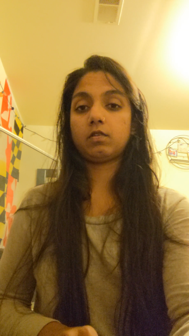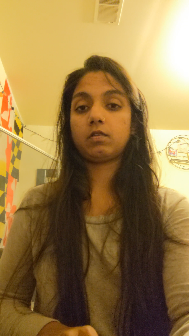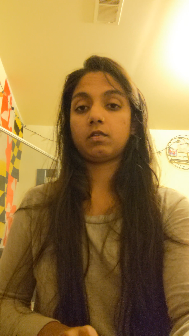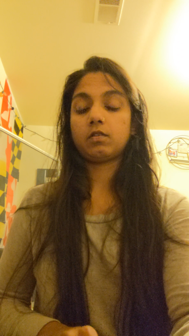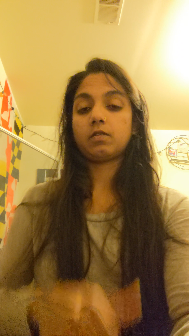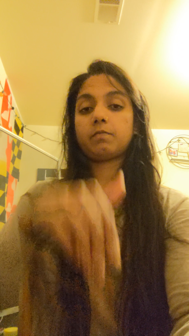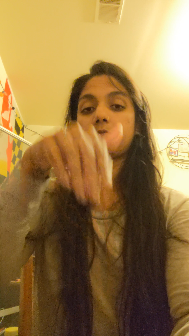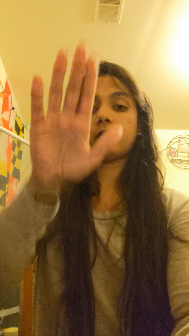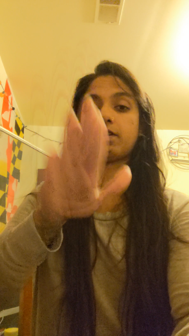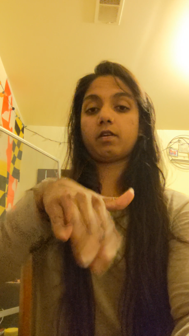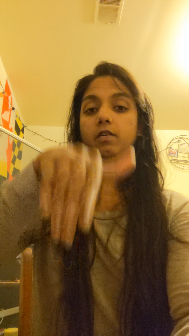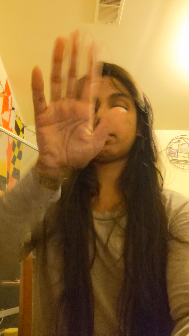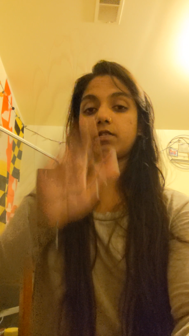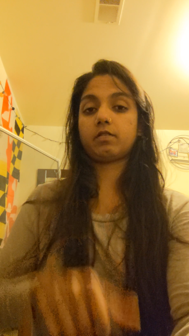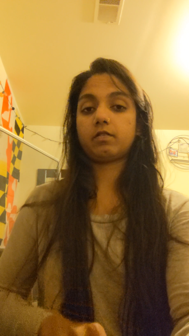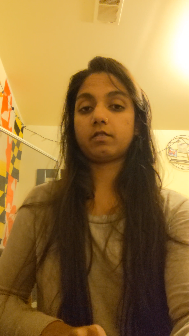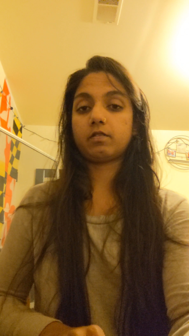paint